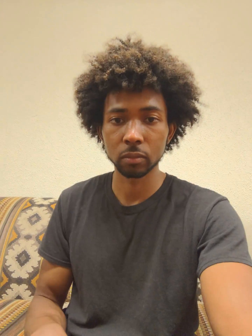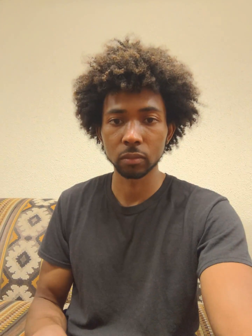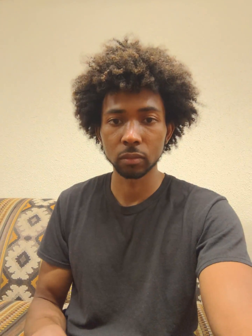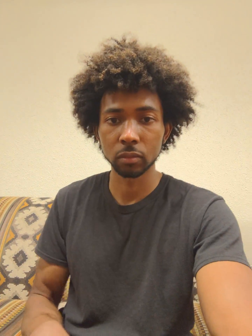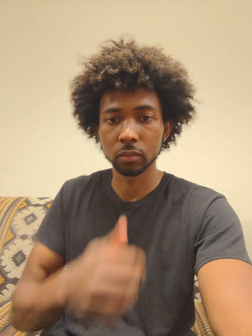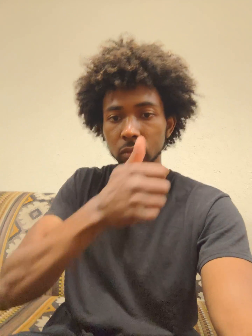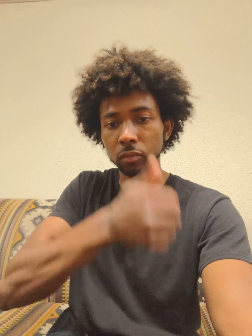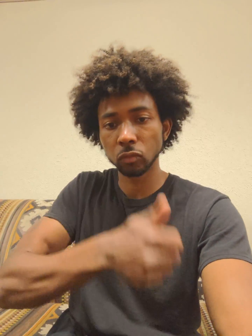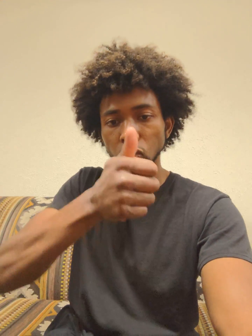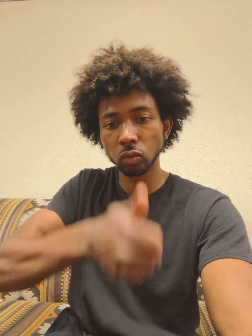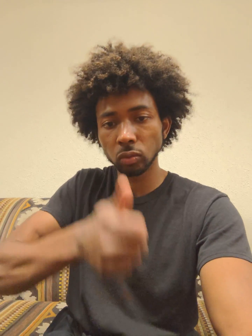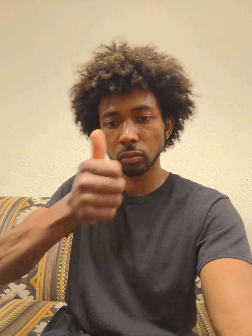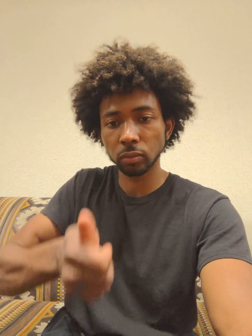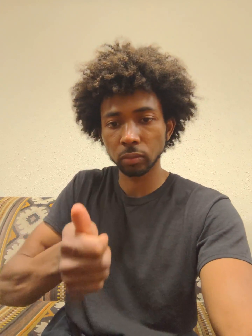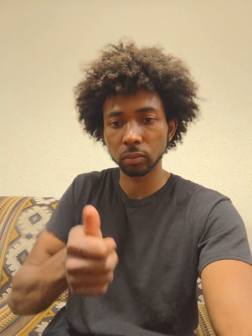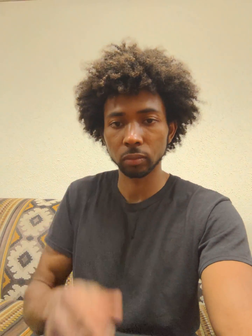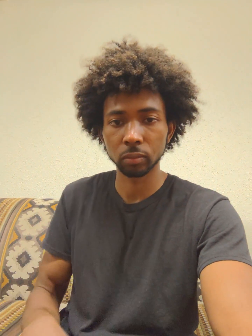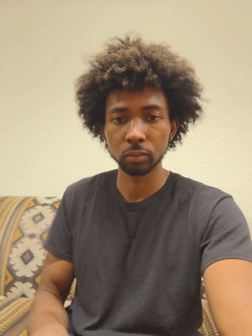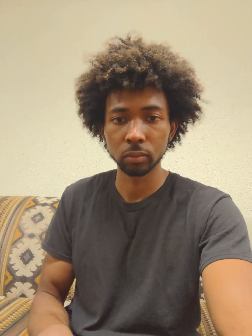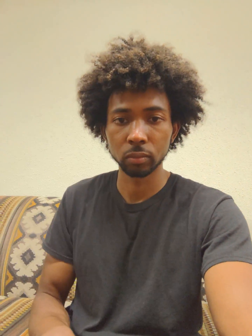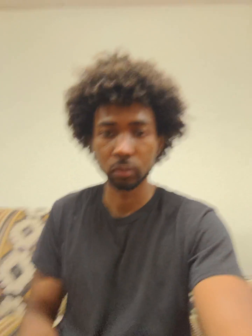each